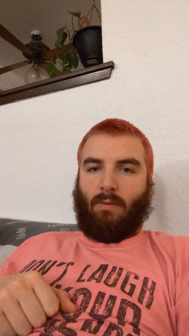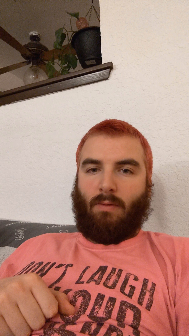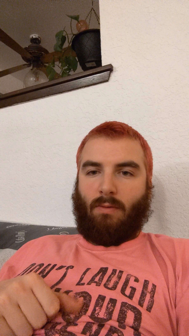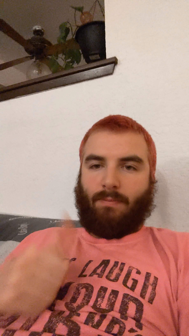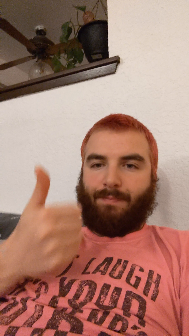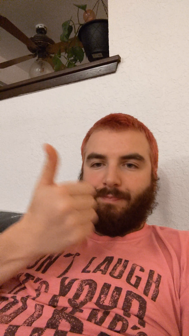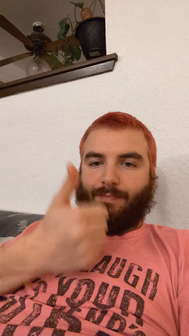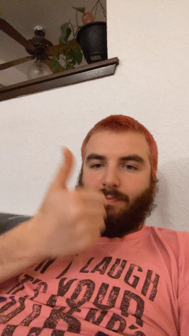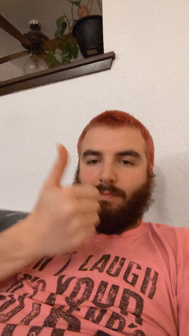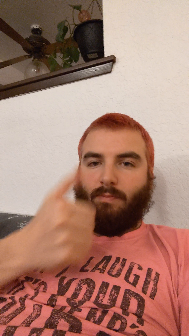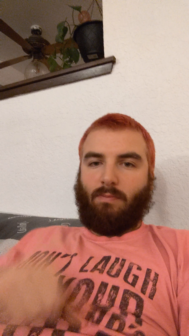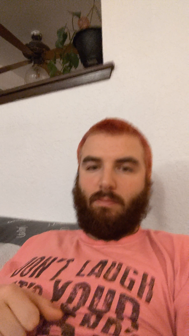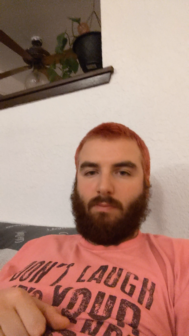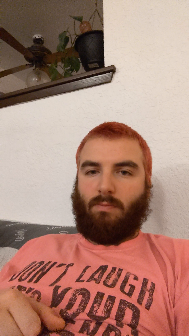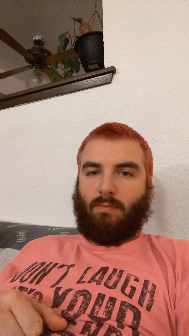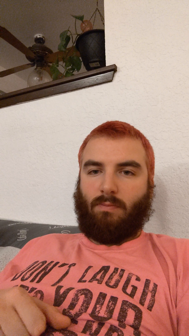help